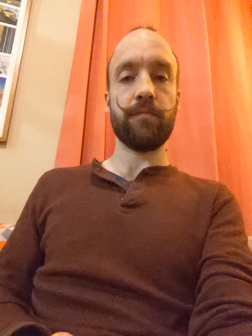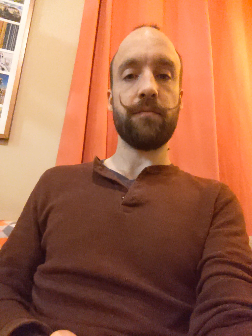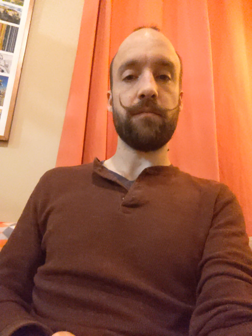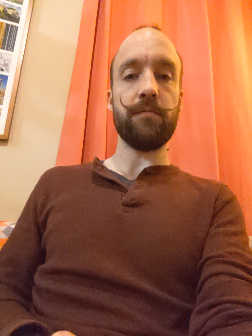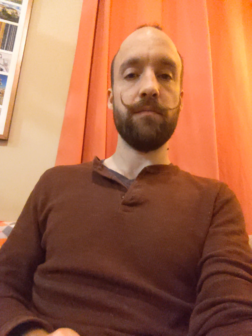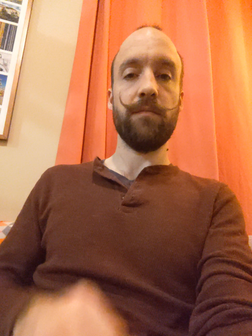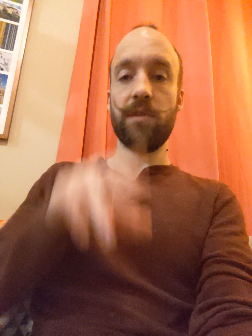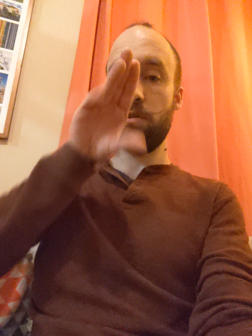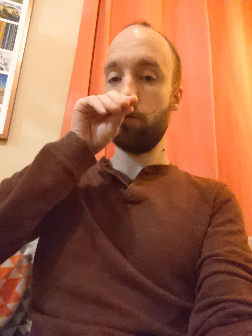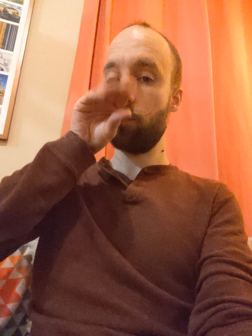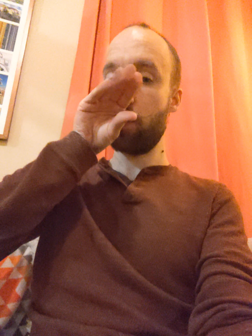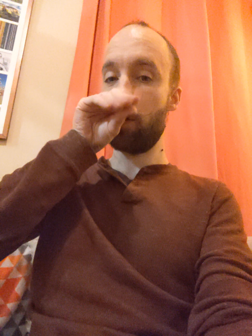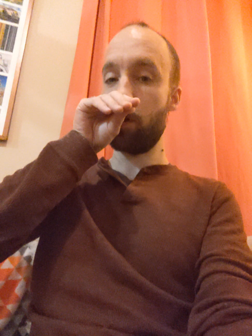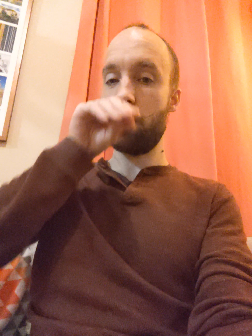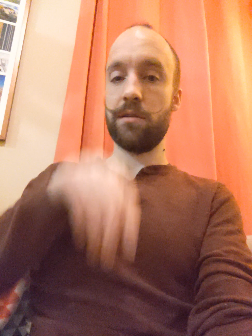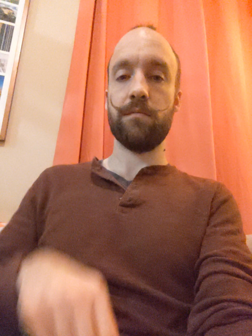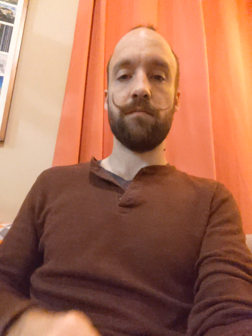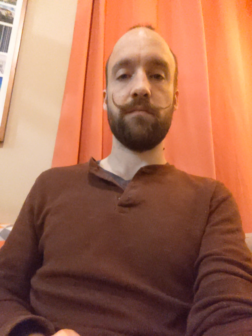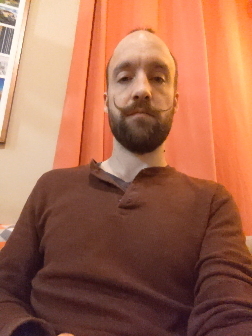goose